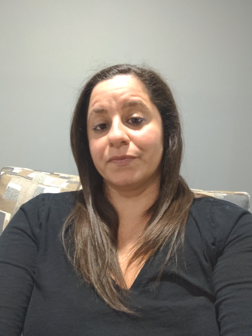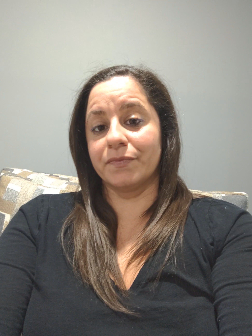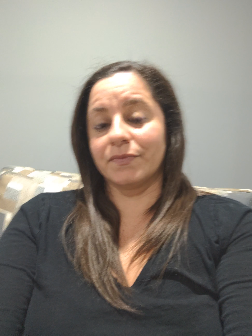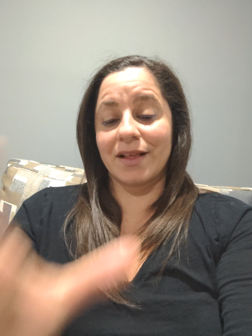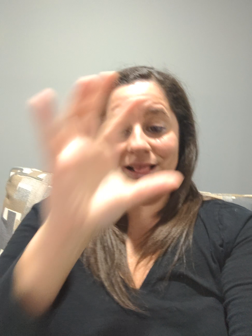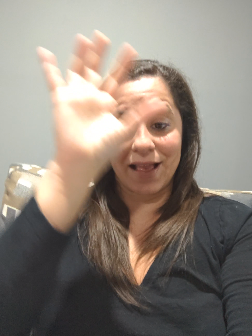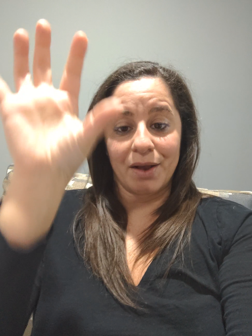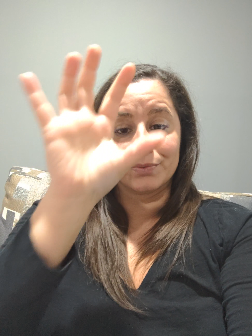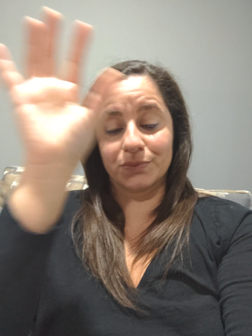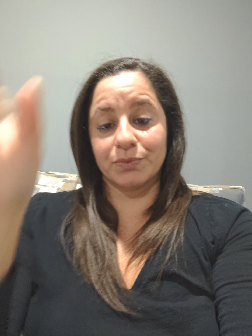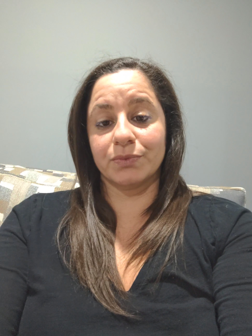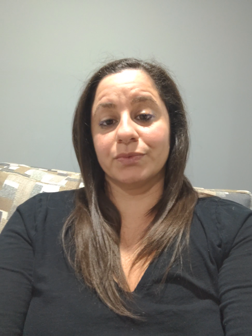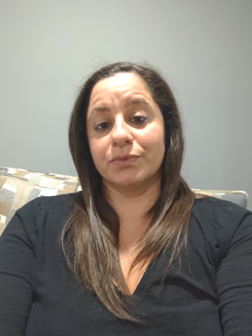cloud